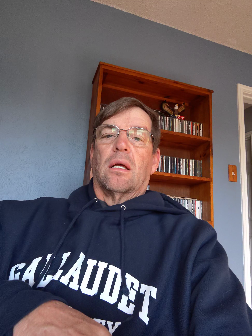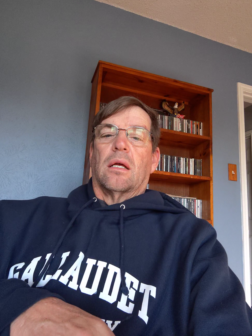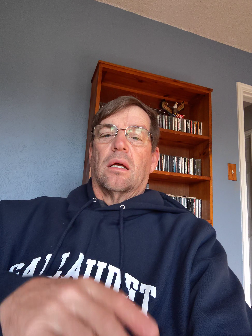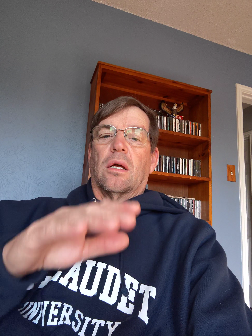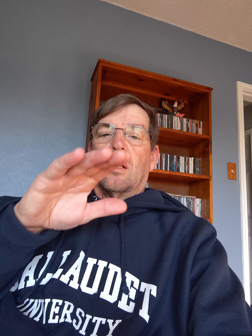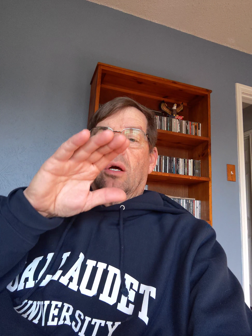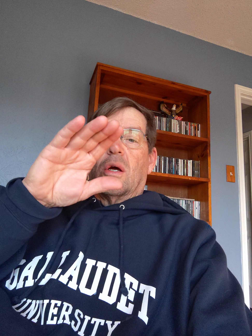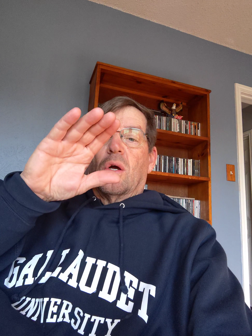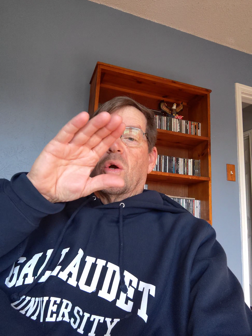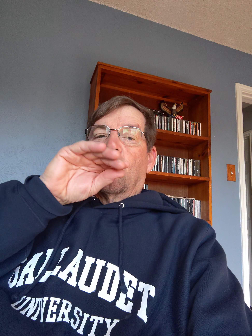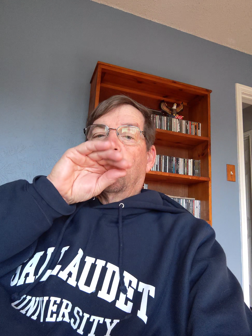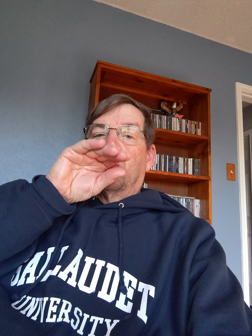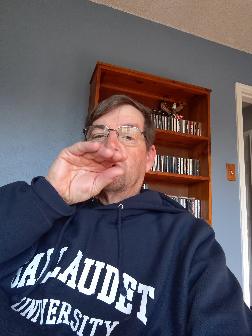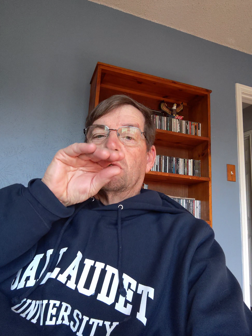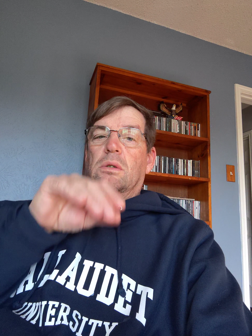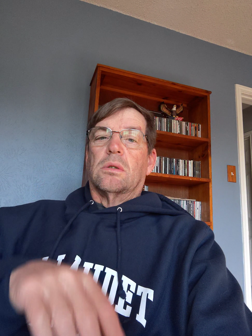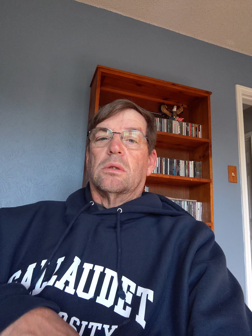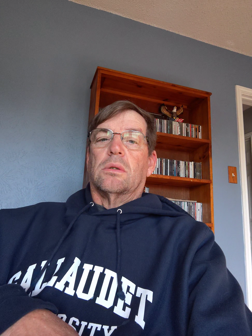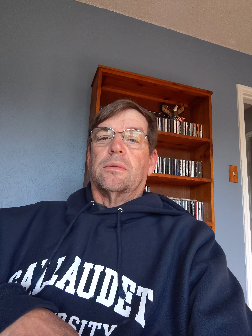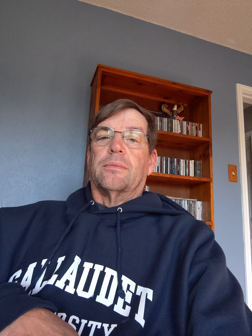goose